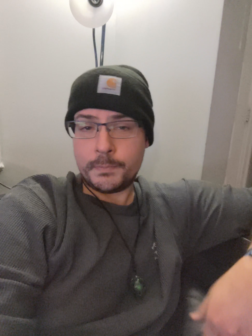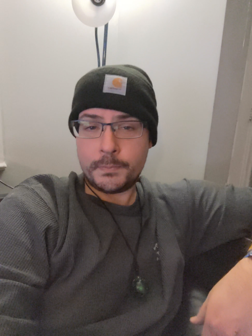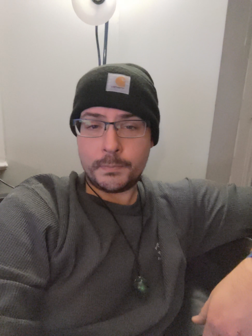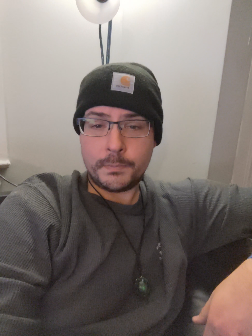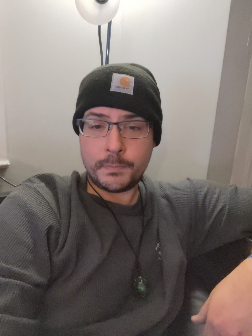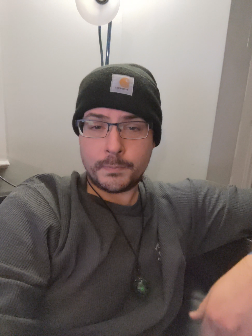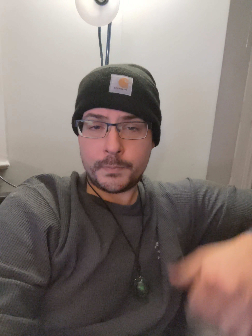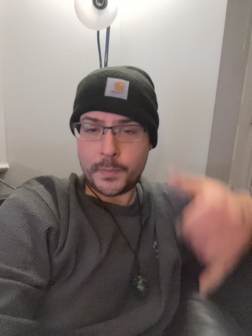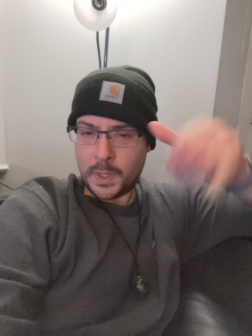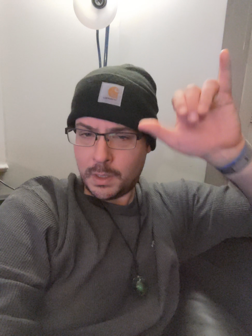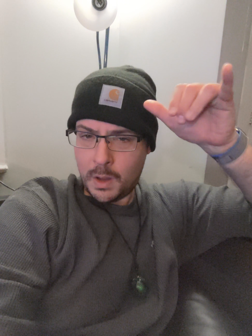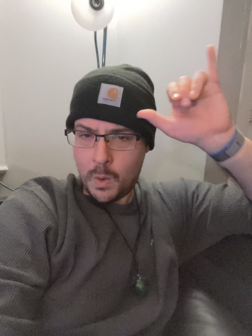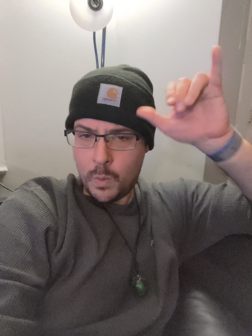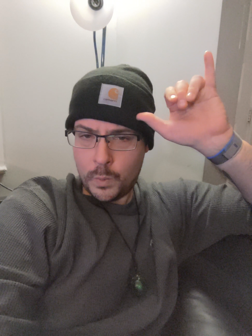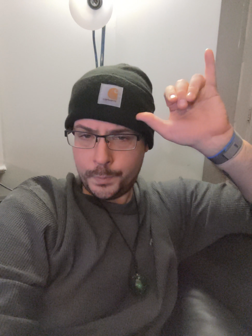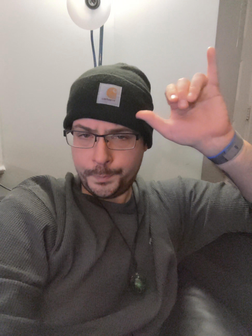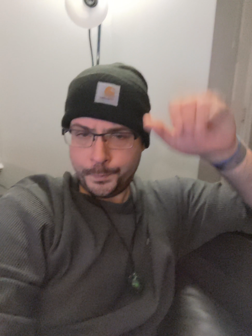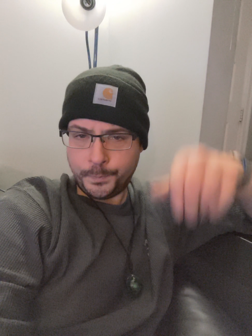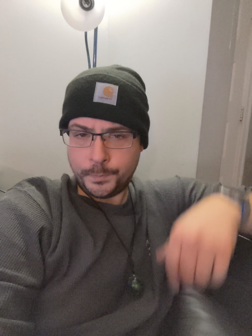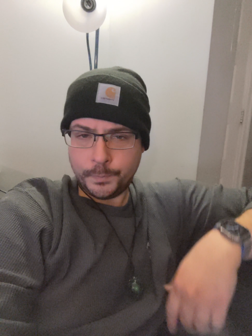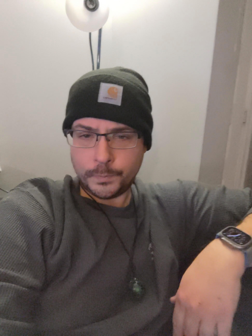cow